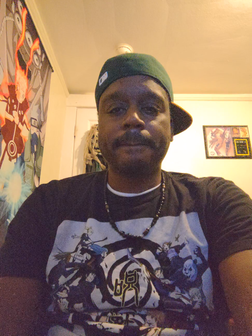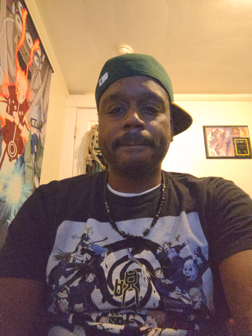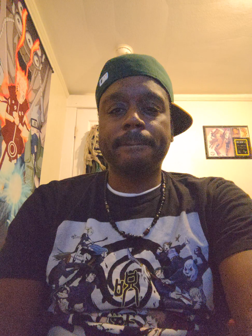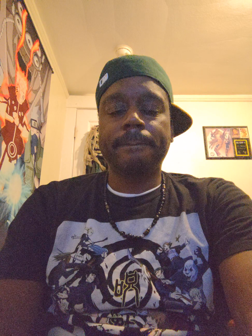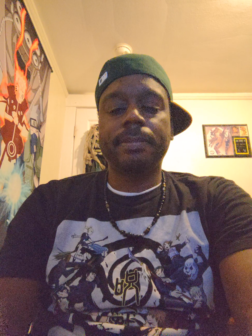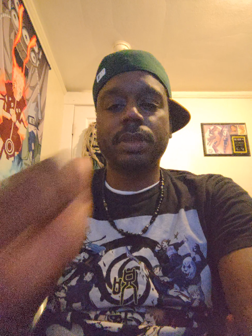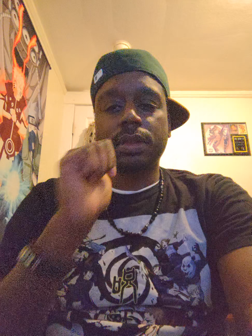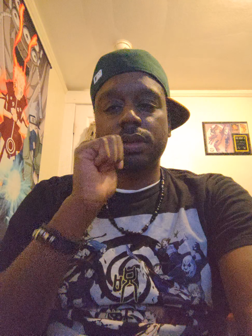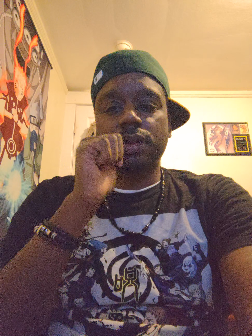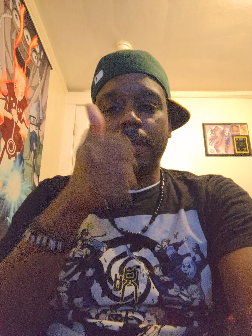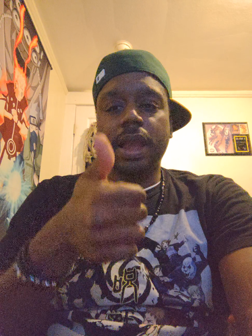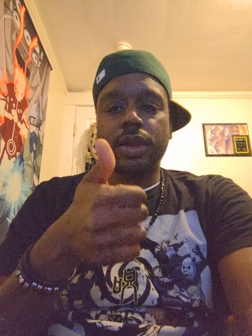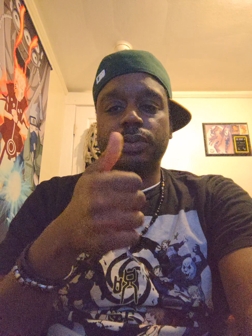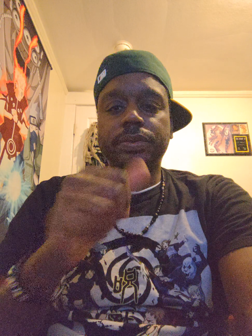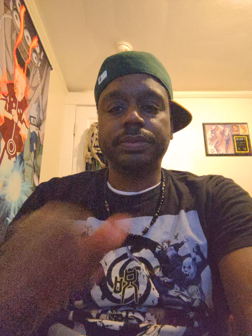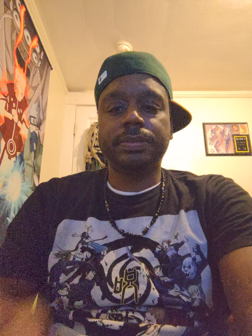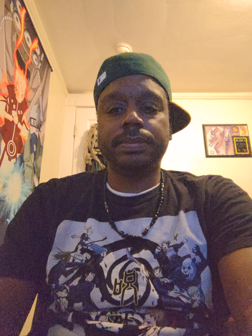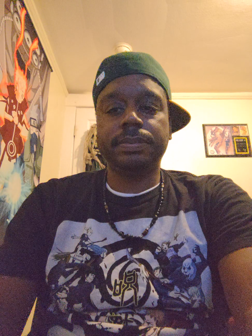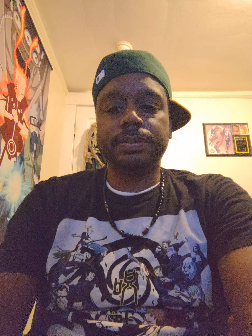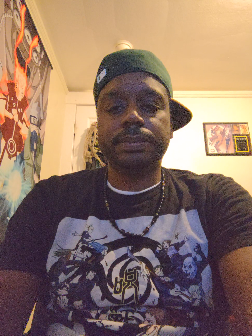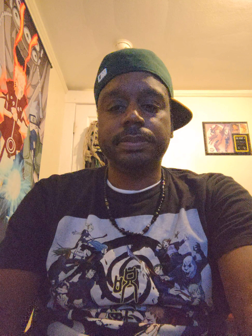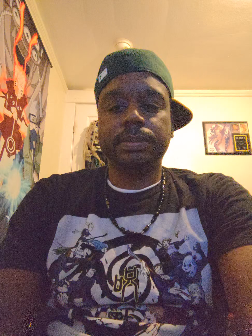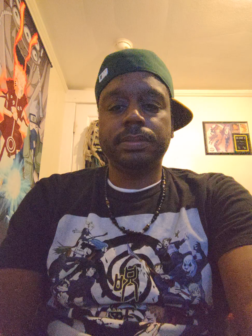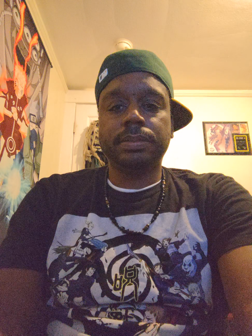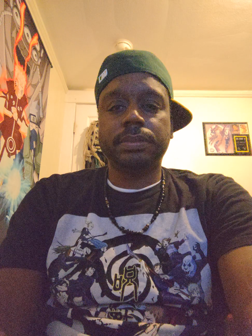tomorrow